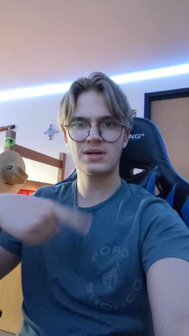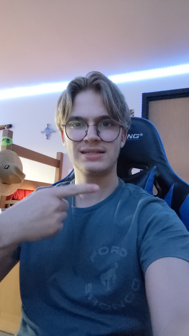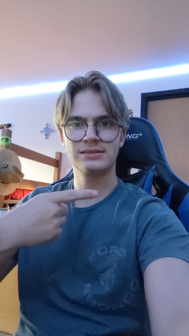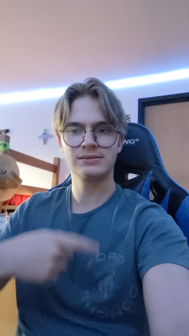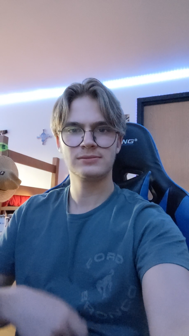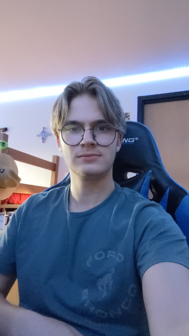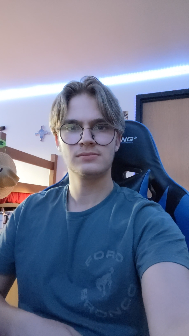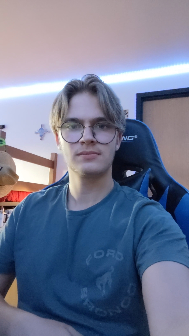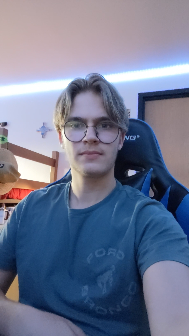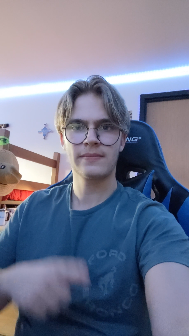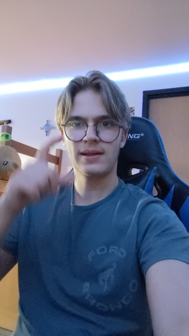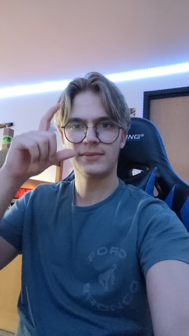camera